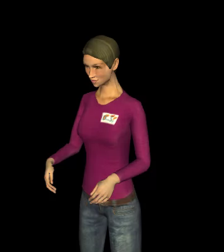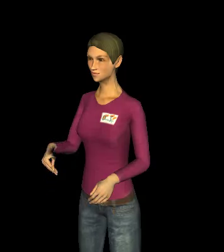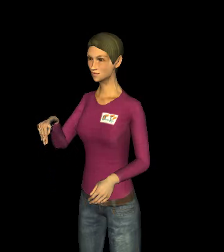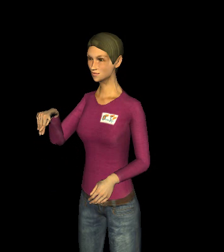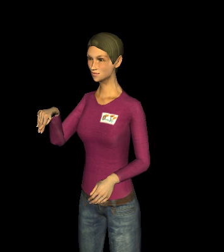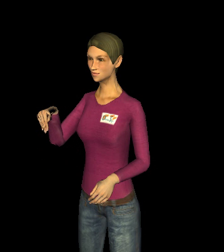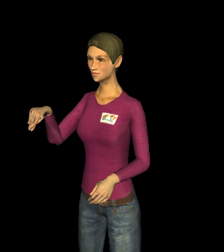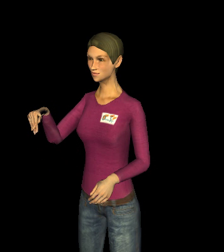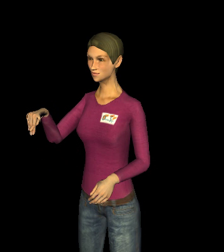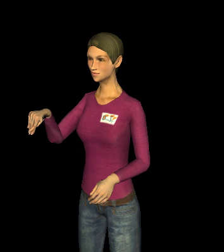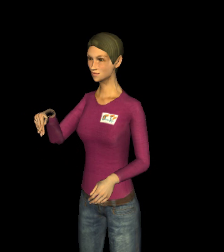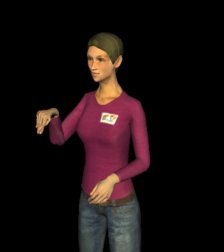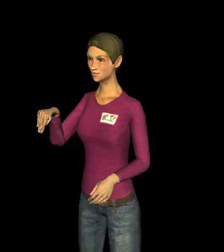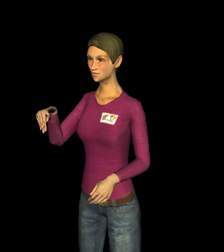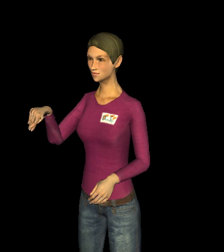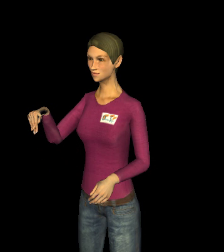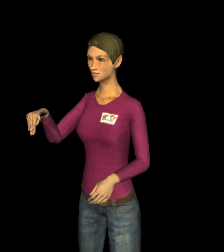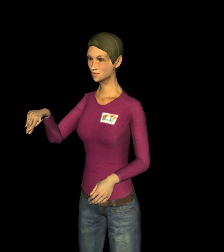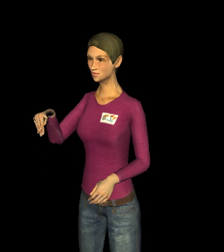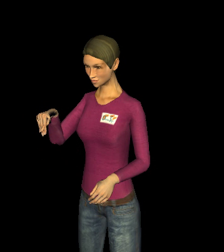طحين